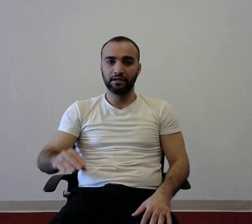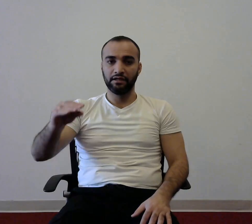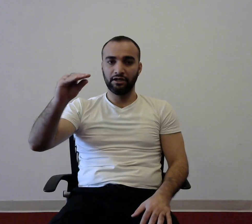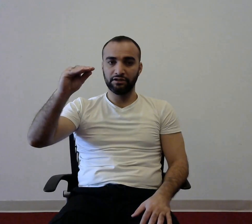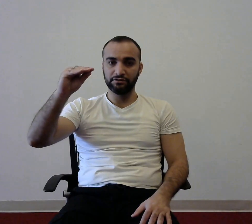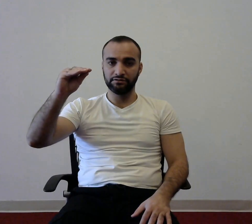J